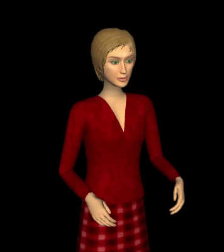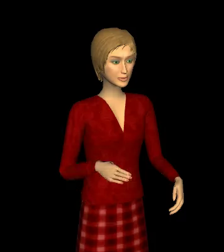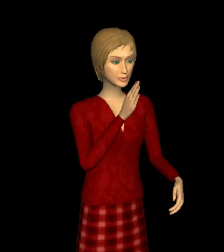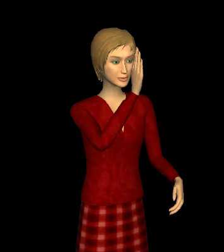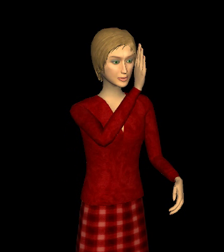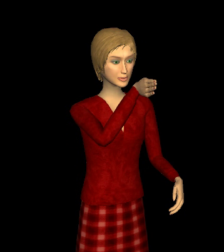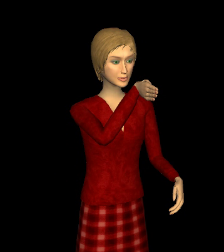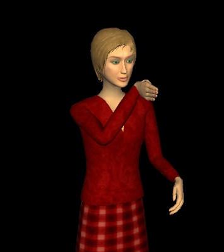اتجاه